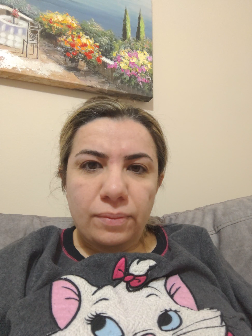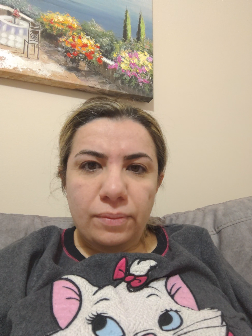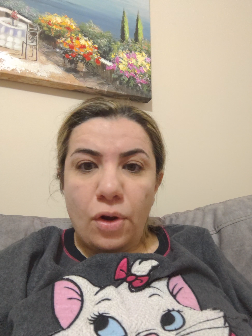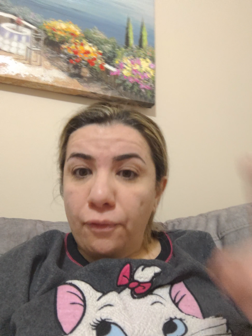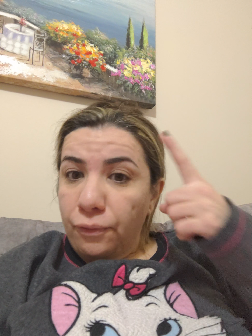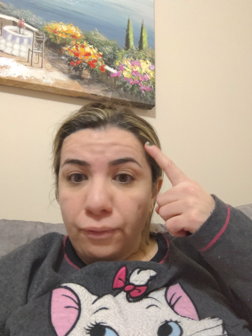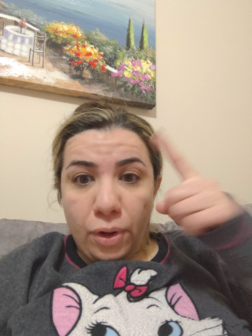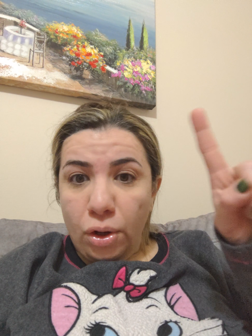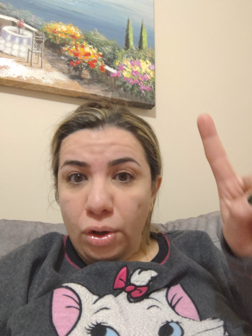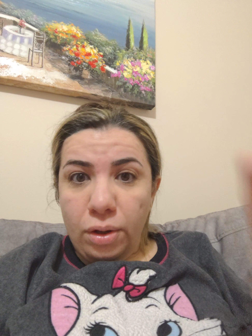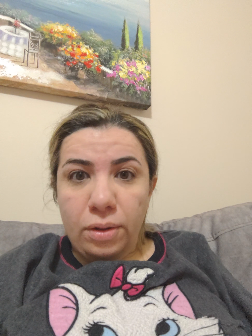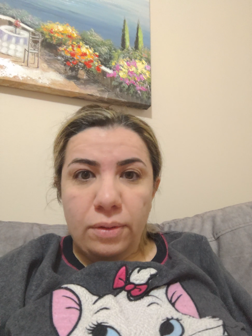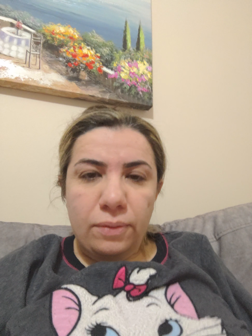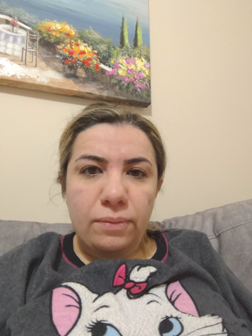for